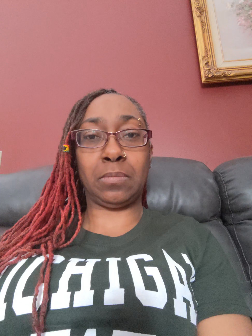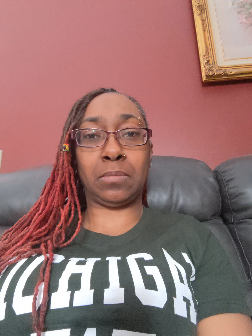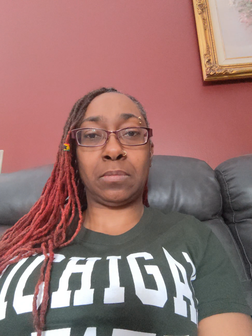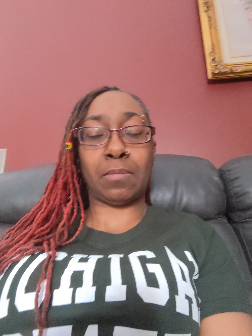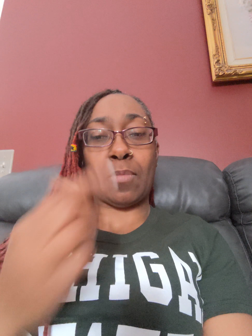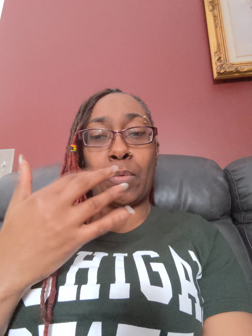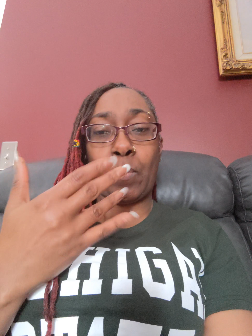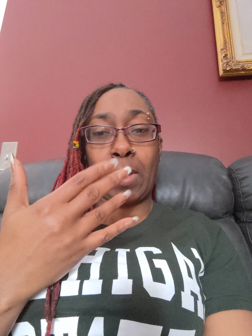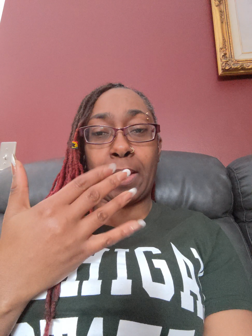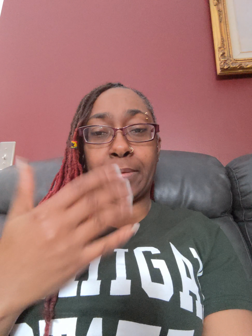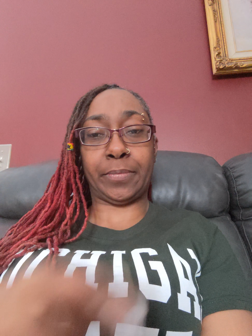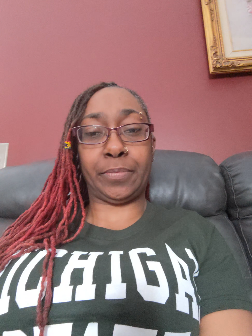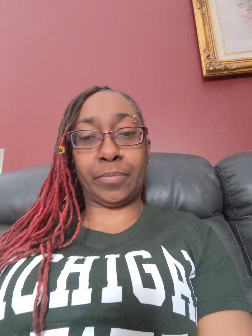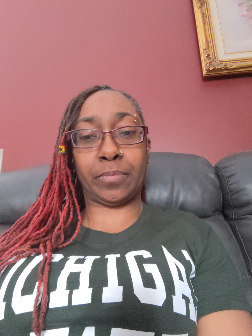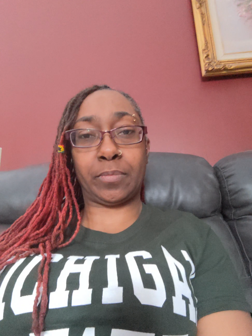wait